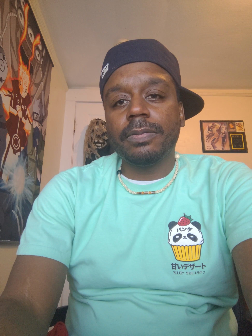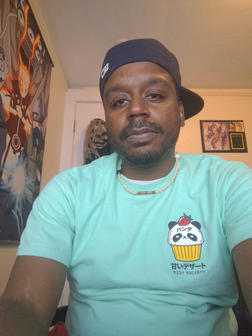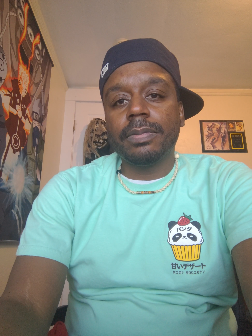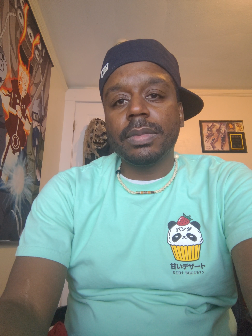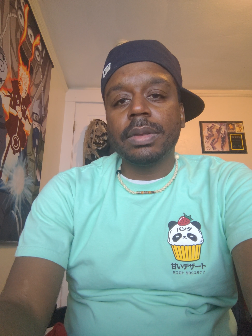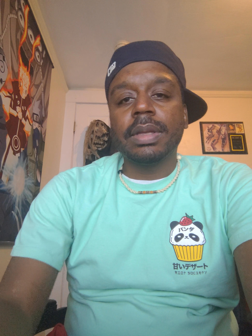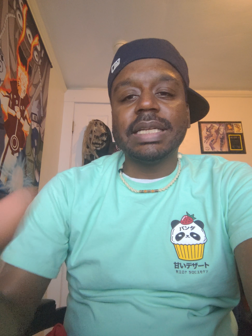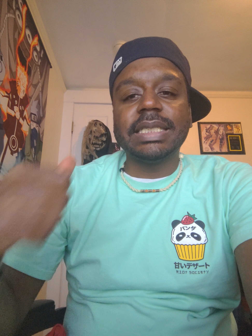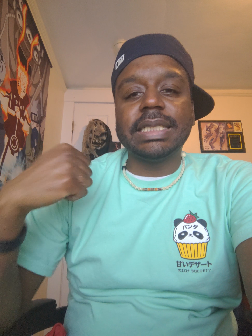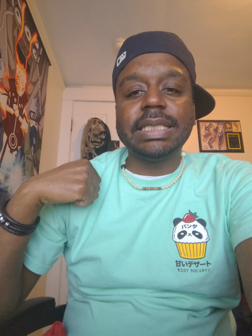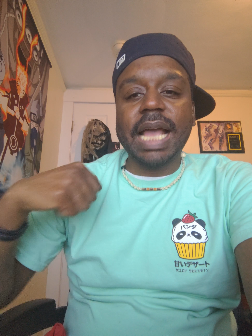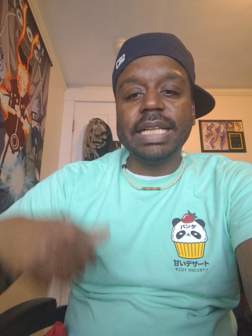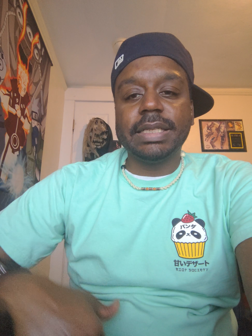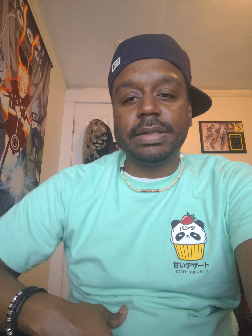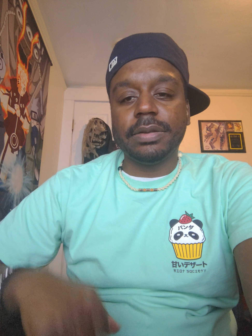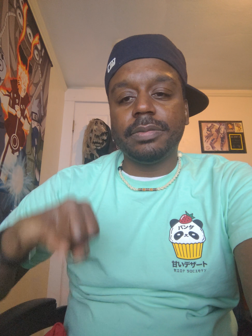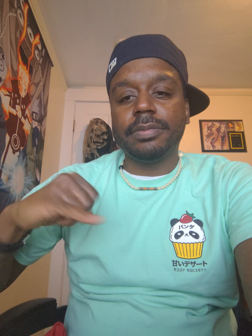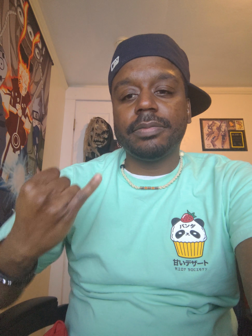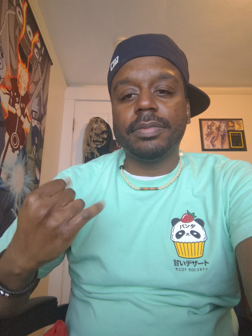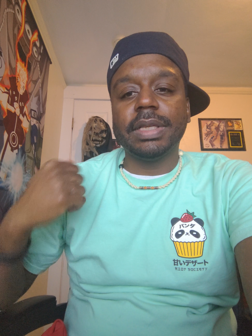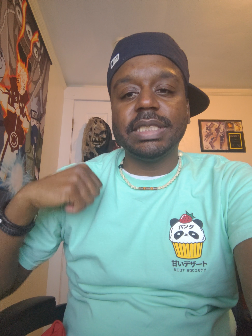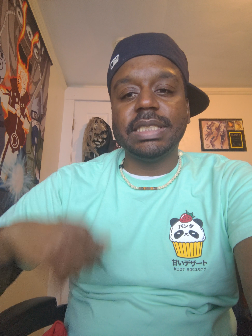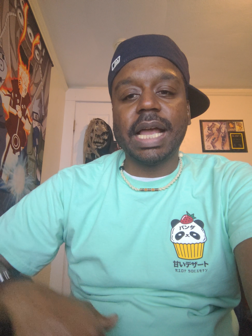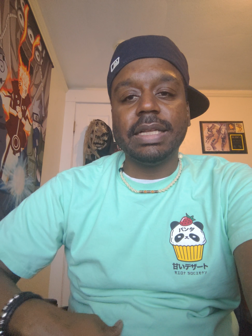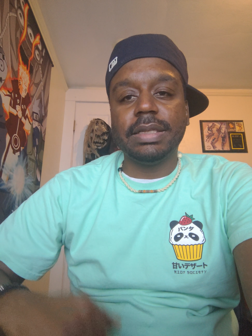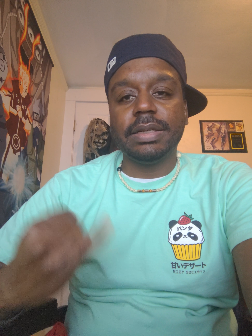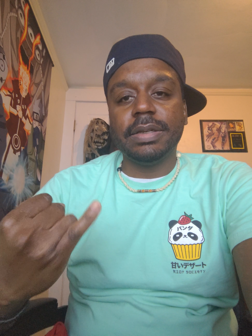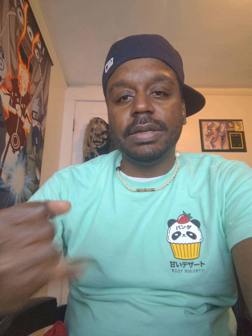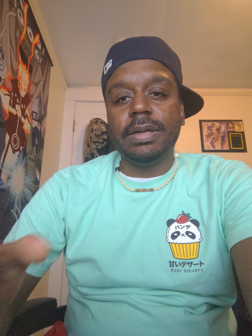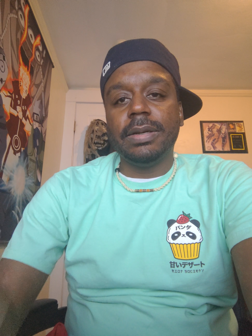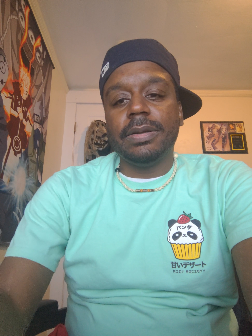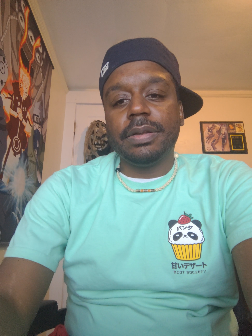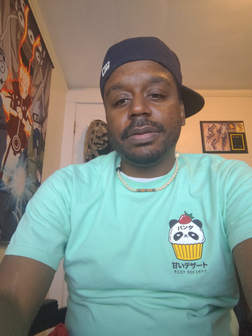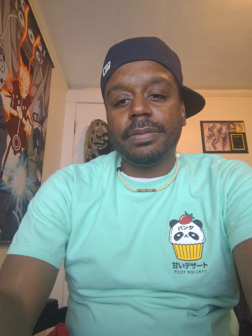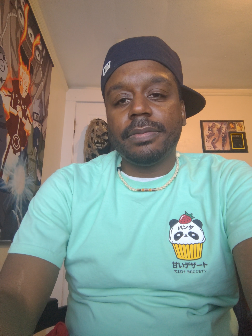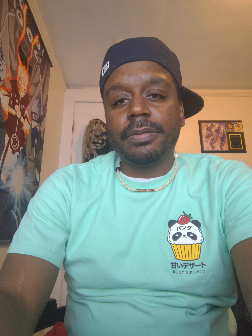jacket